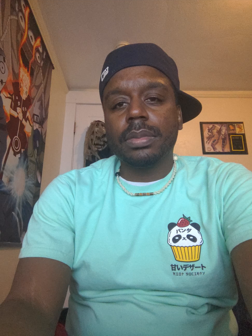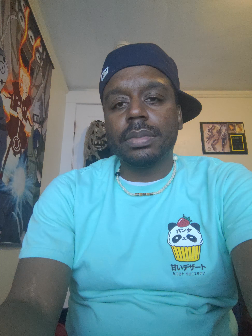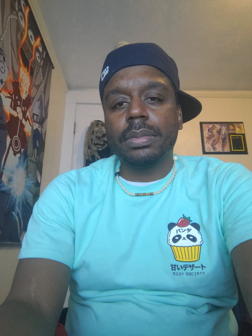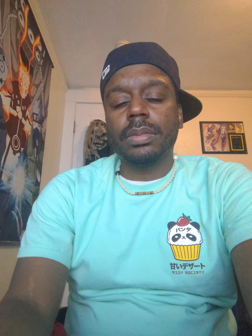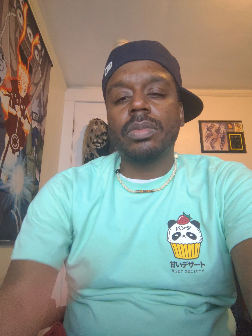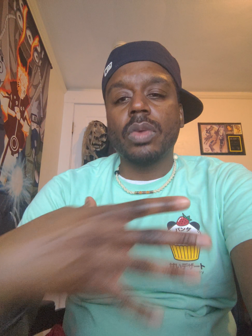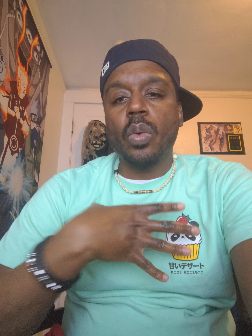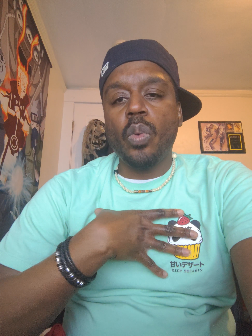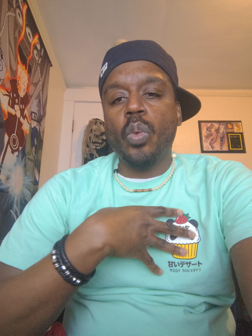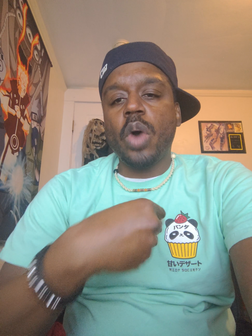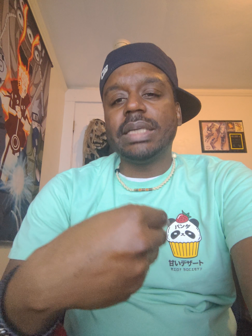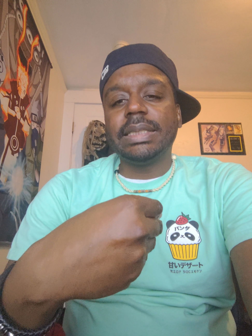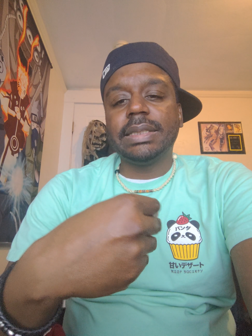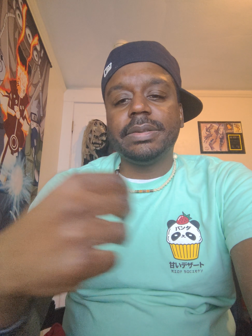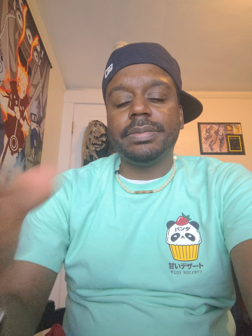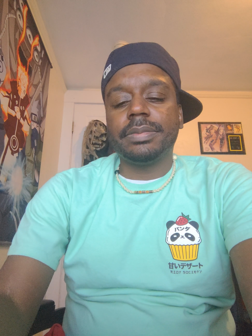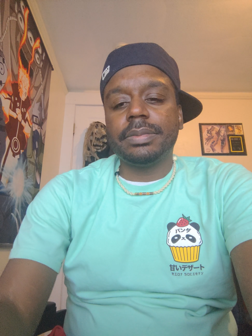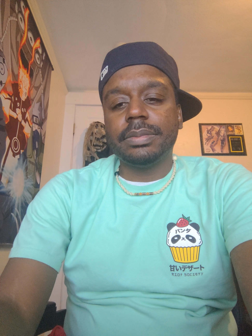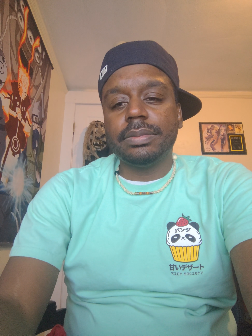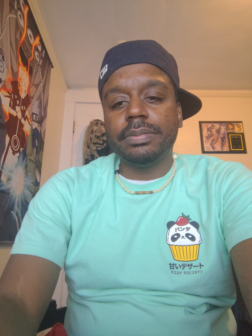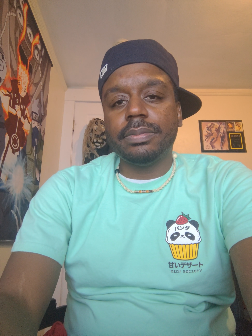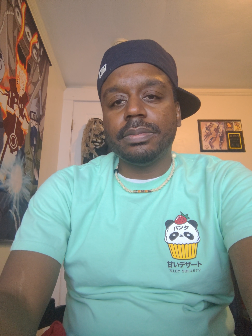white